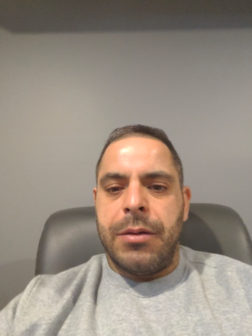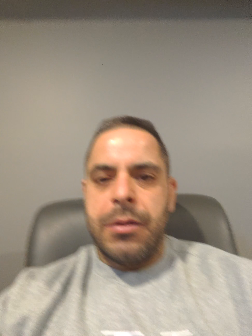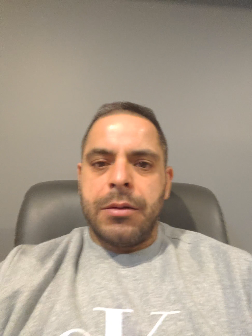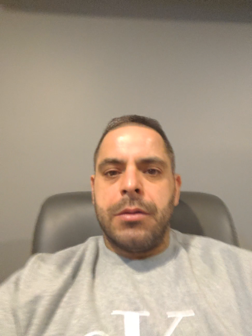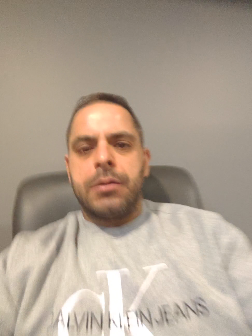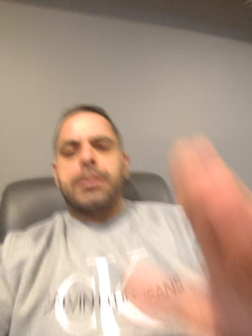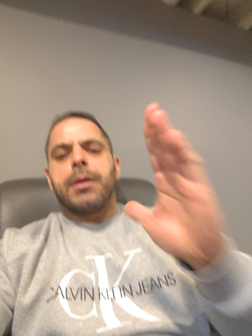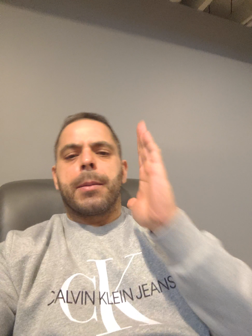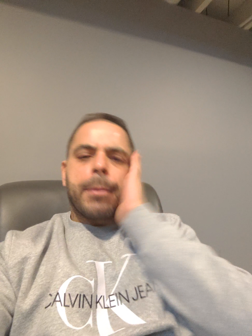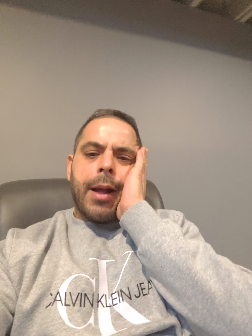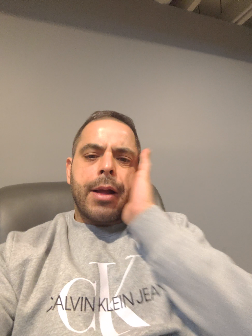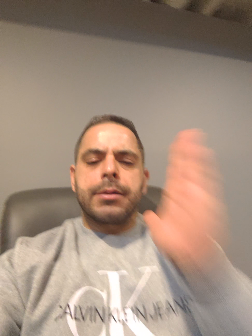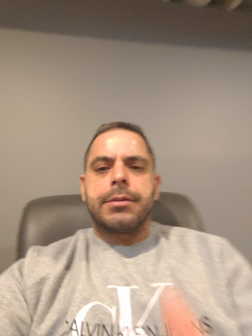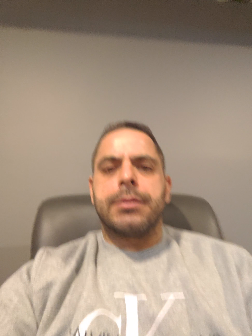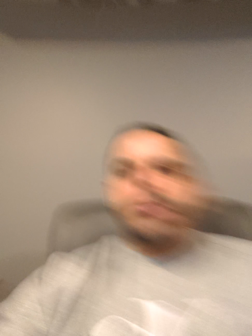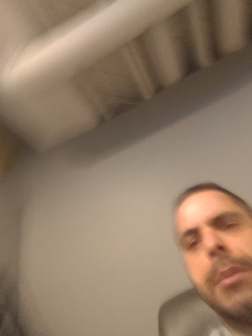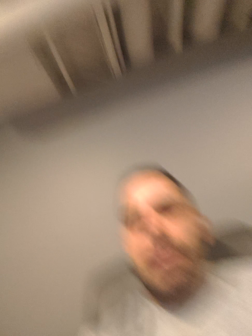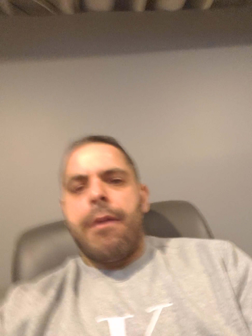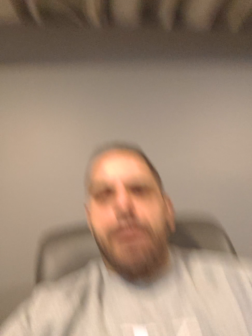bed